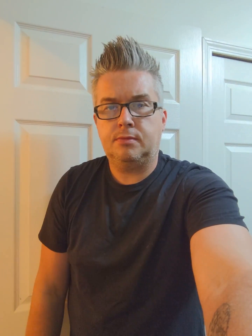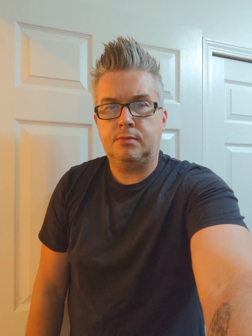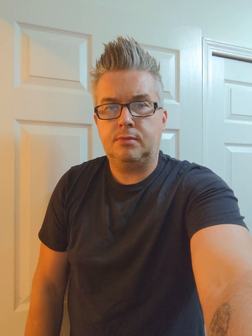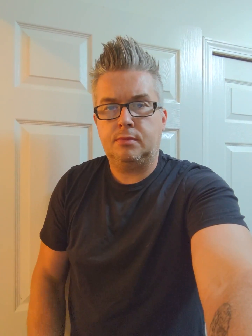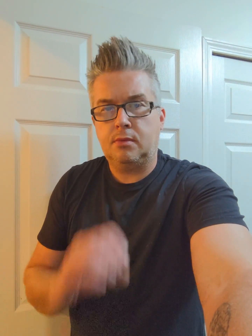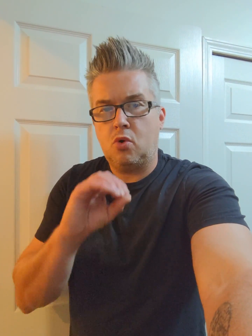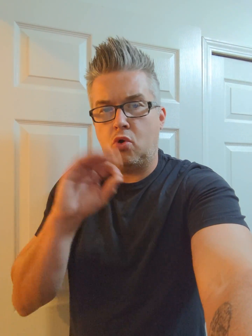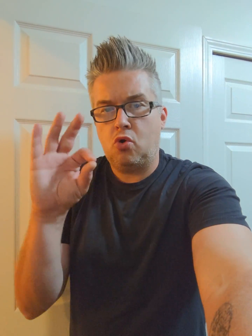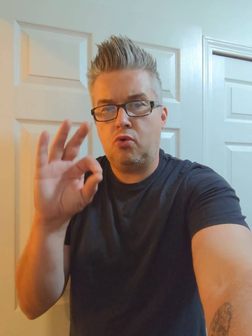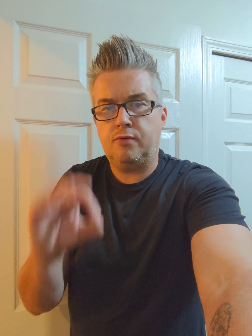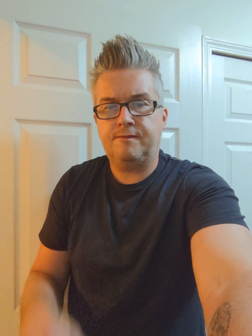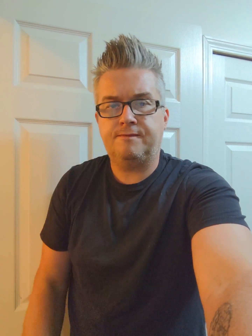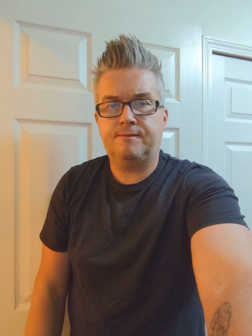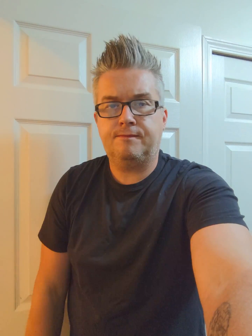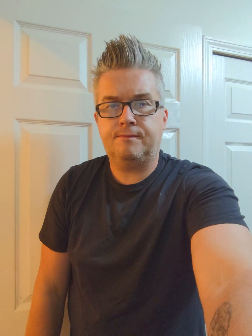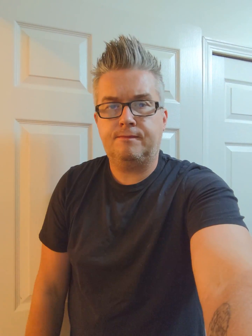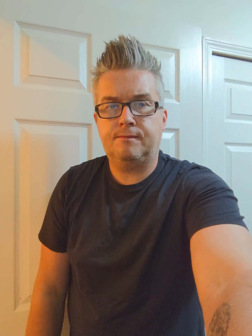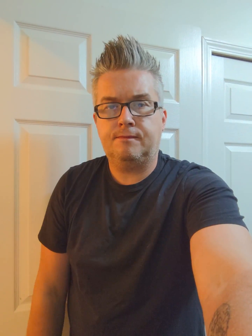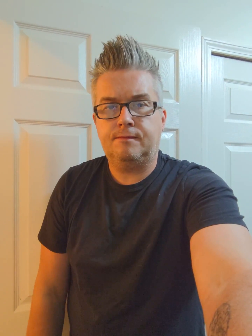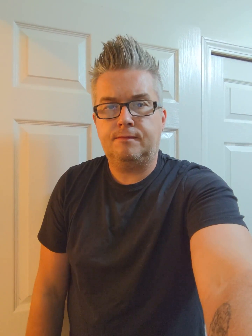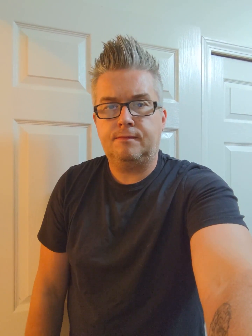off